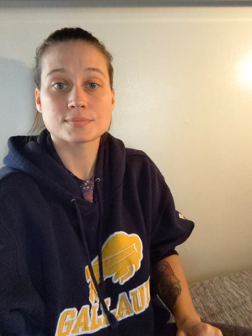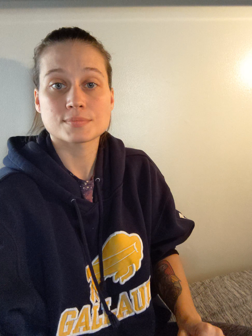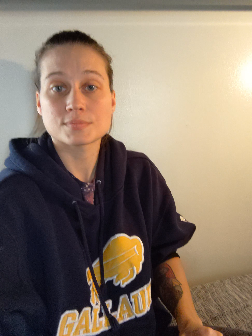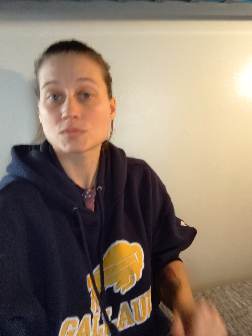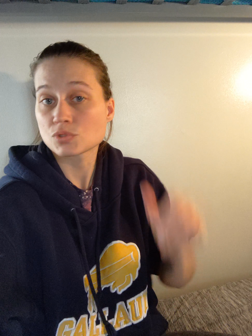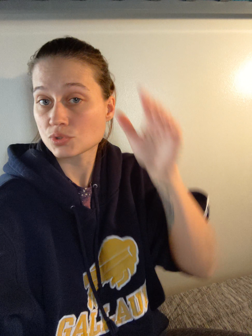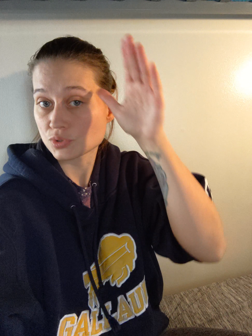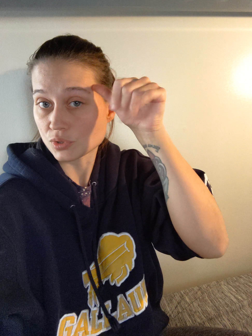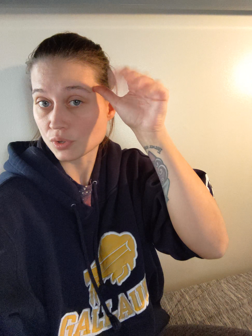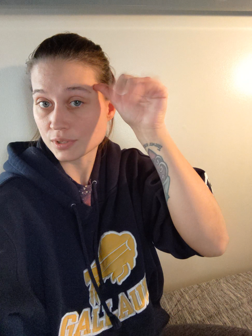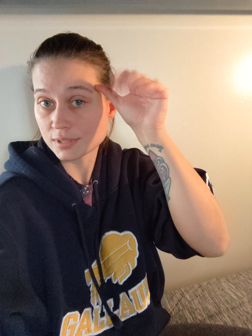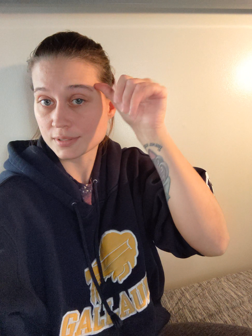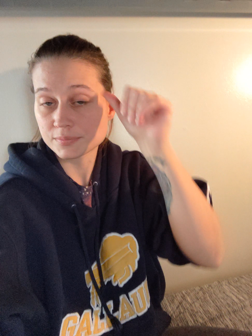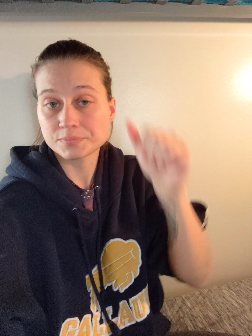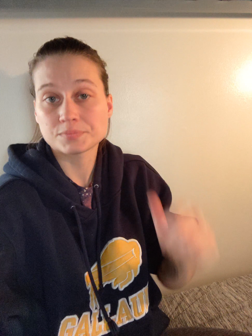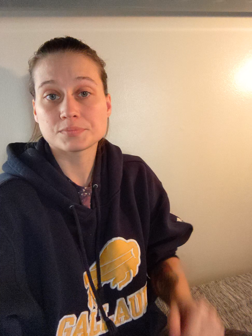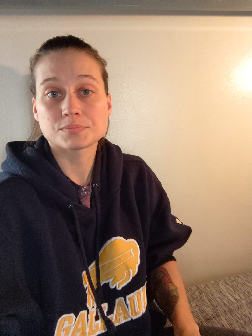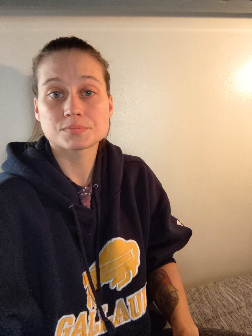donkey